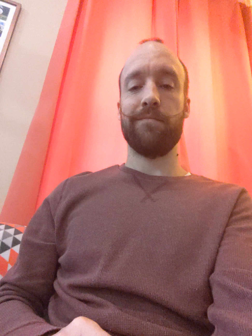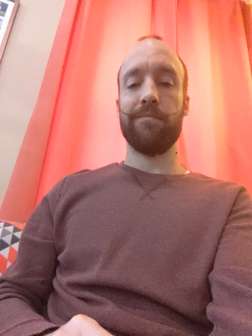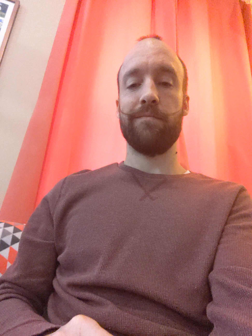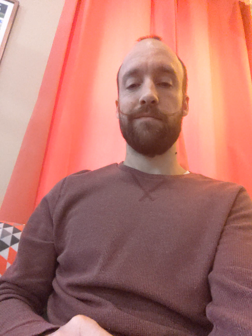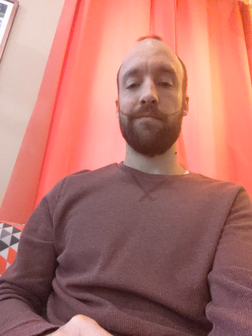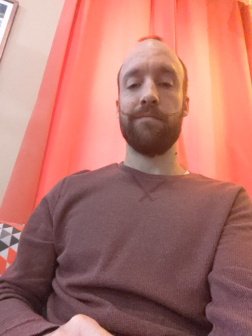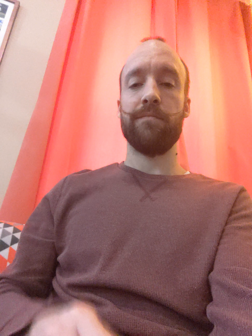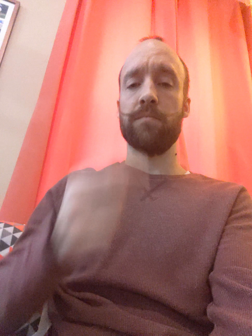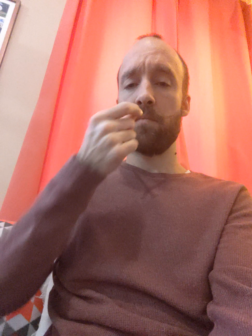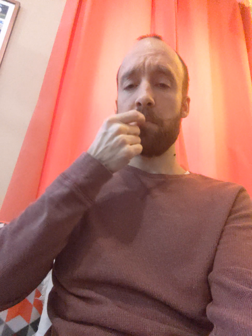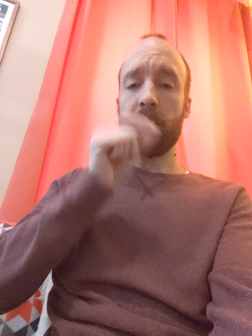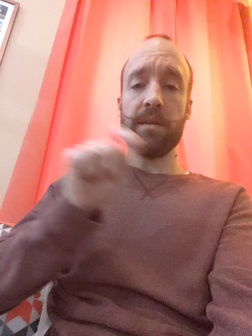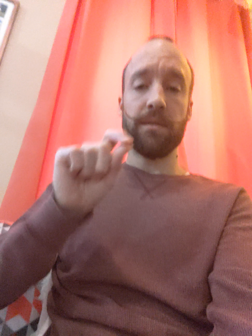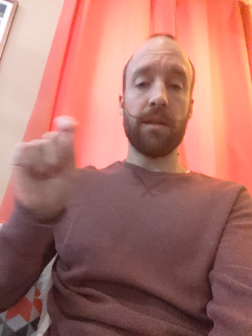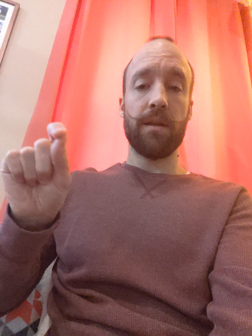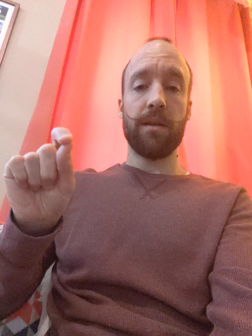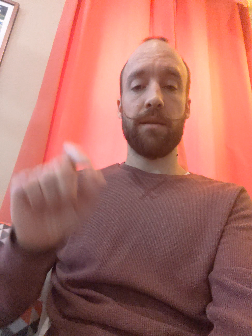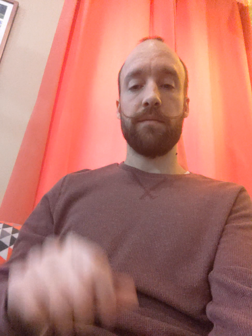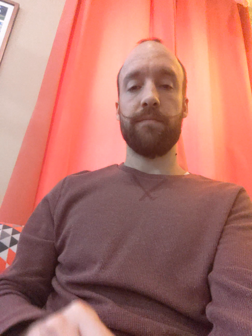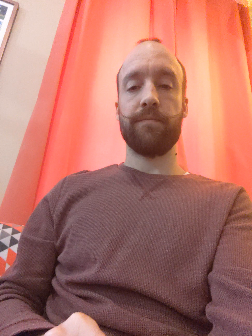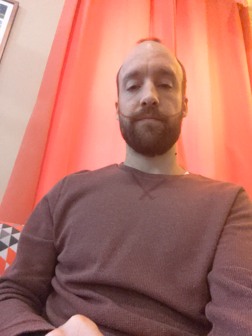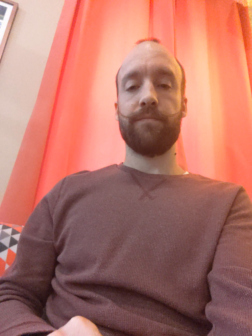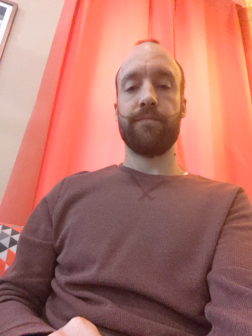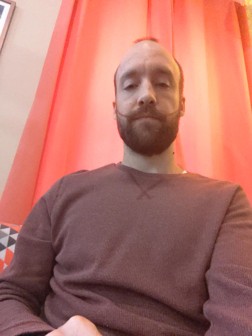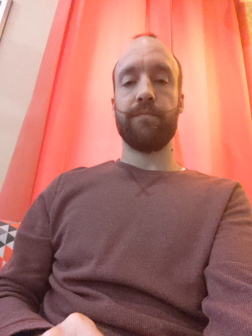pencil